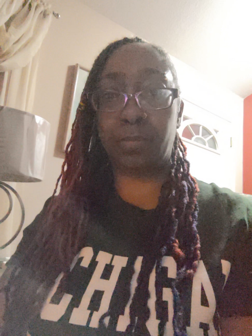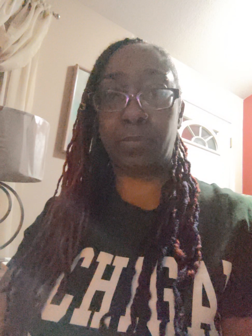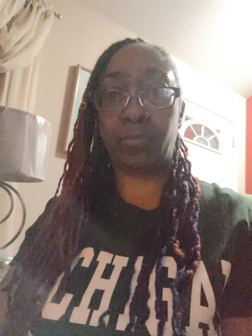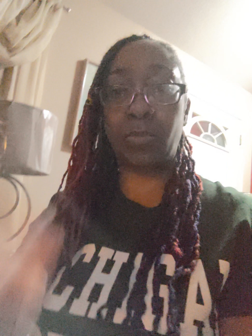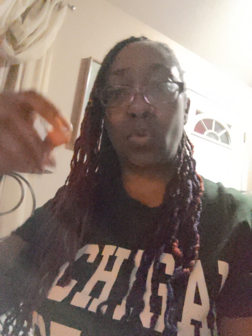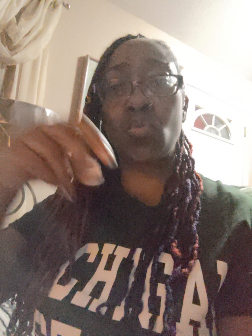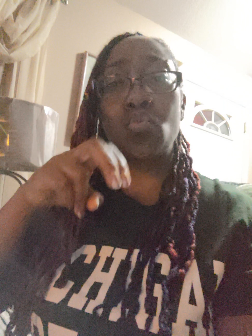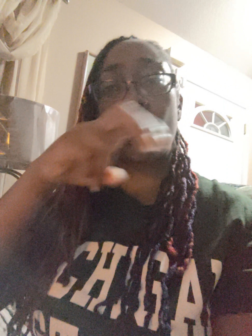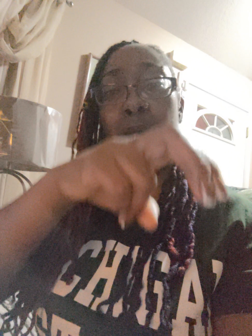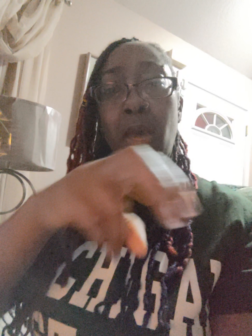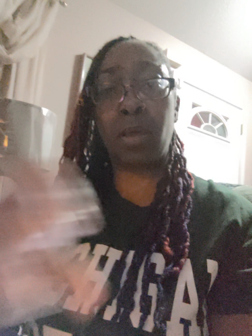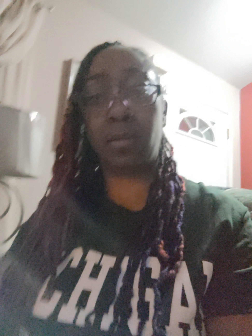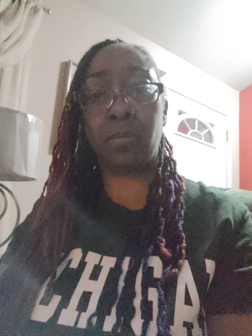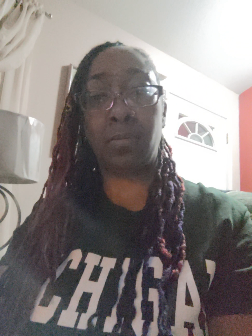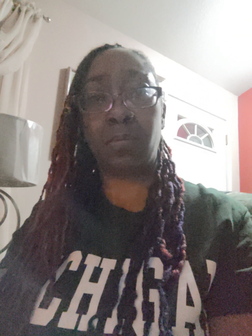ride